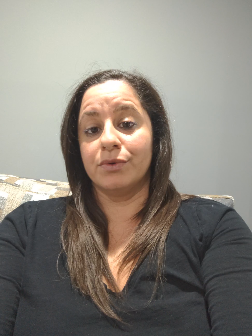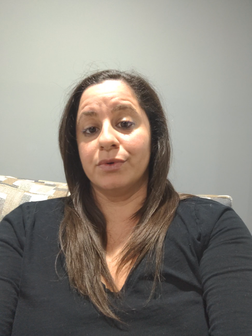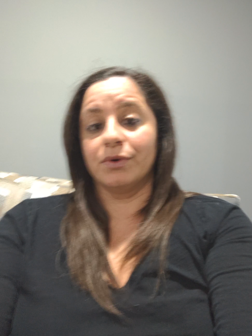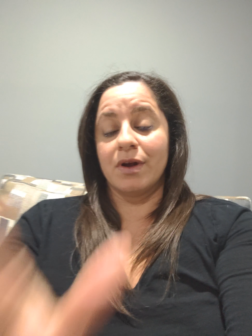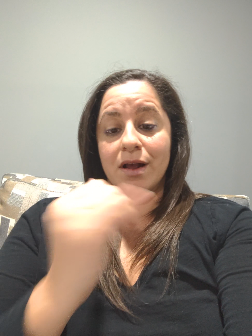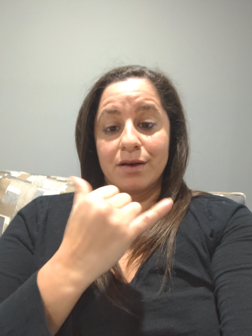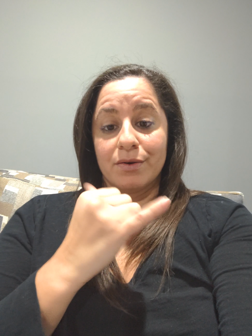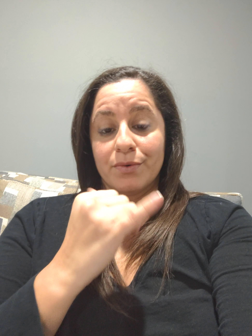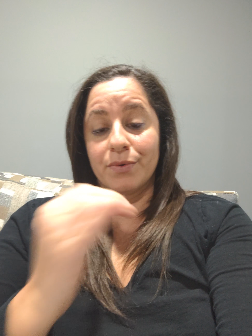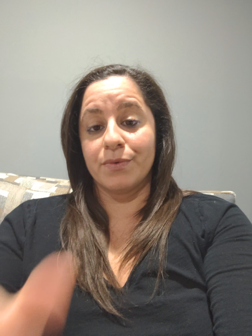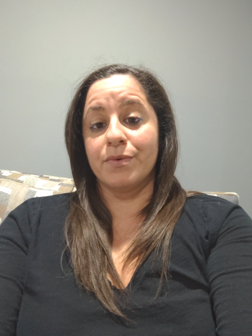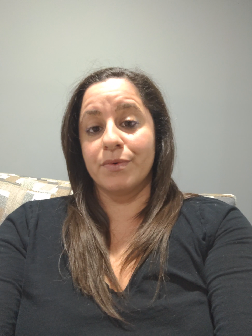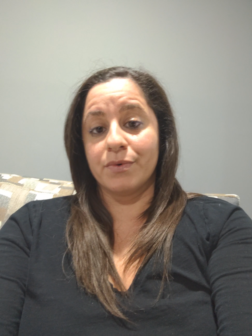yellow